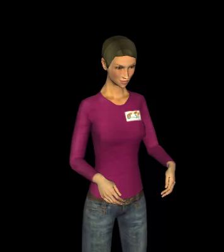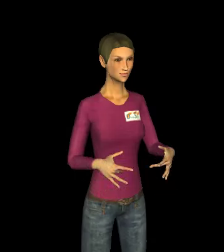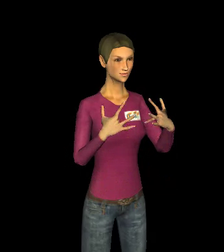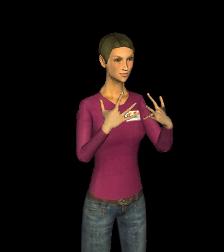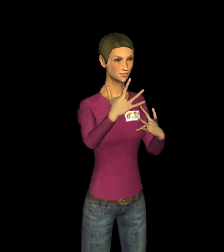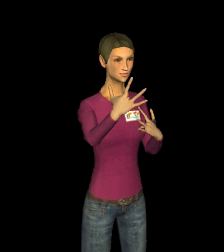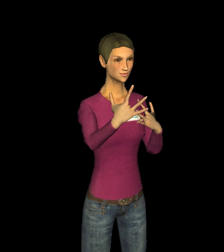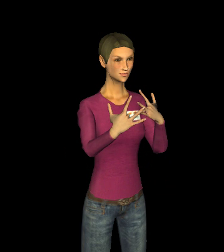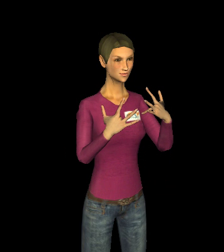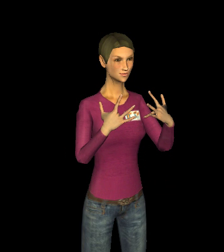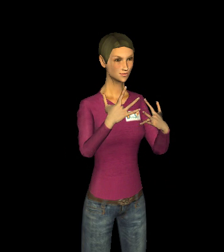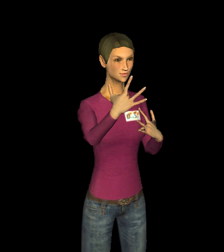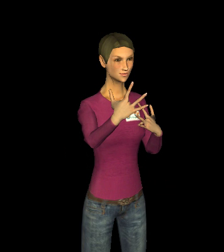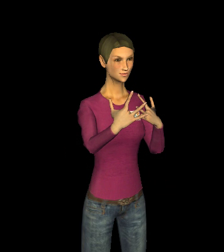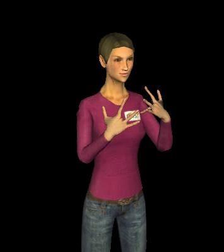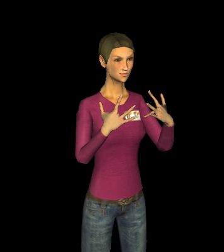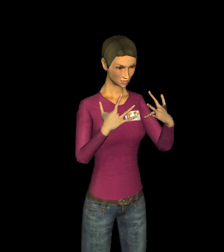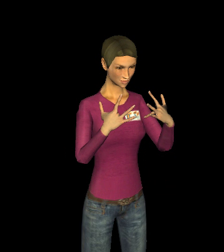مسرح